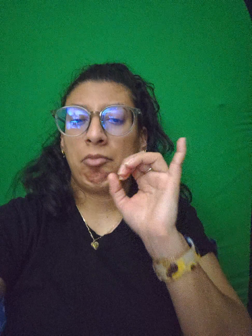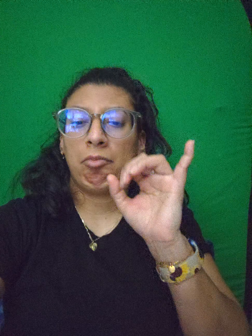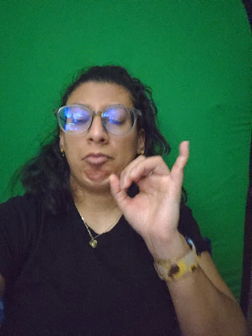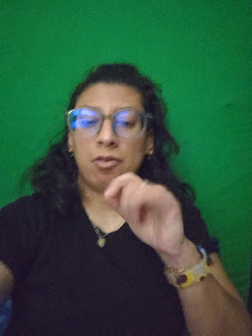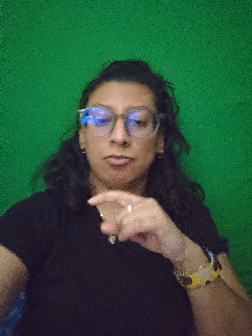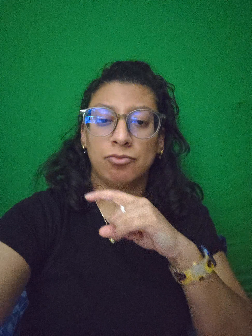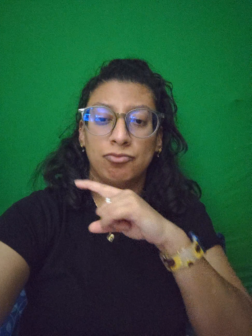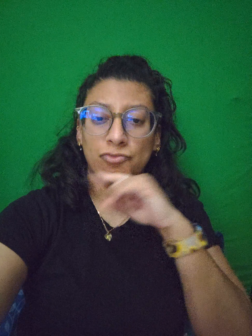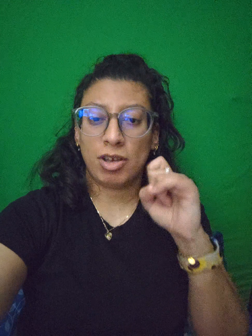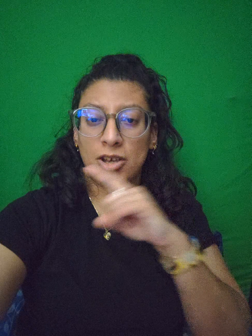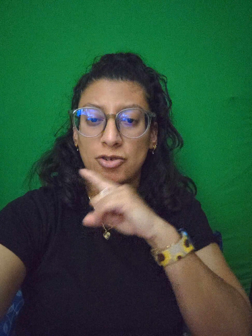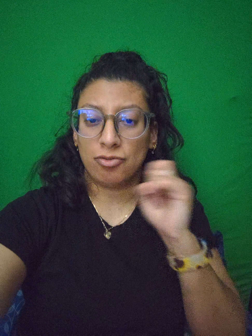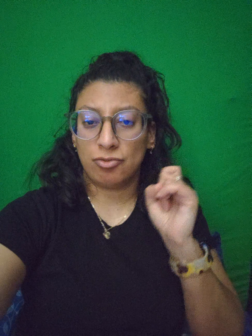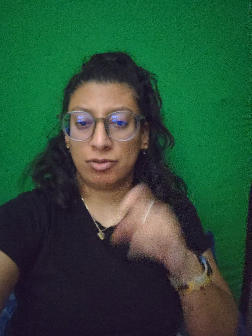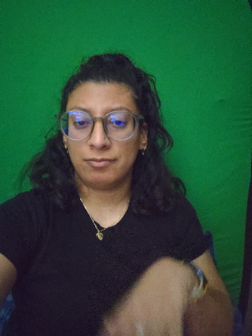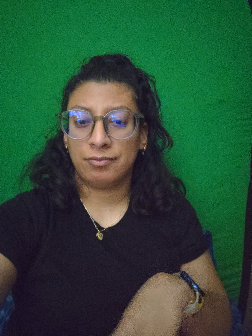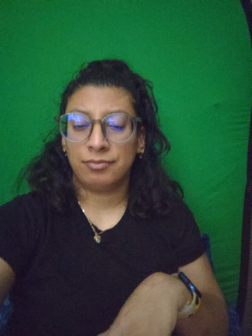dryer